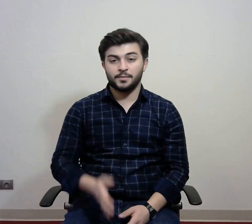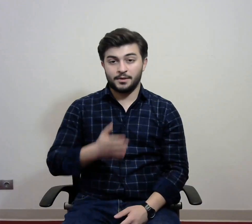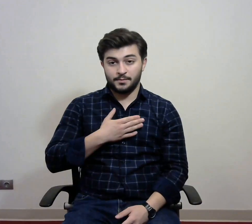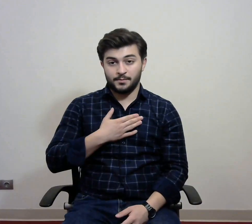mənim